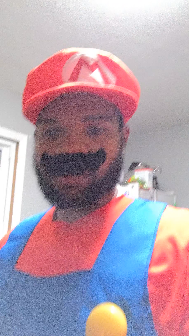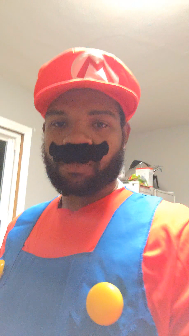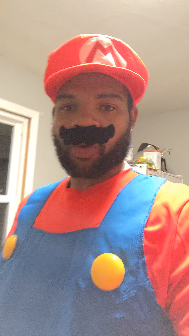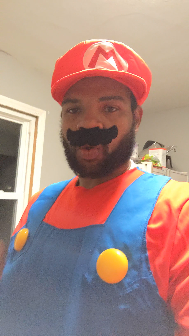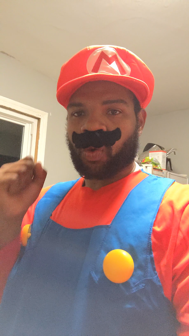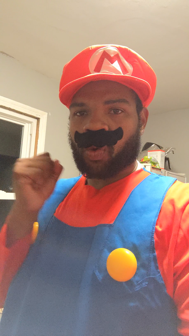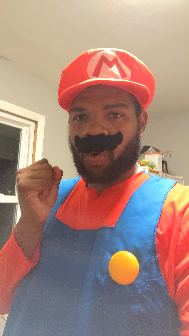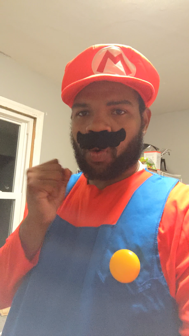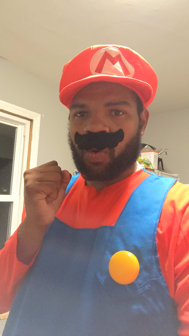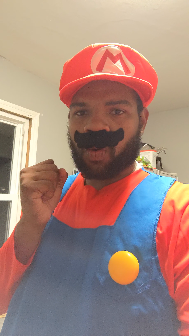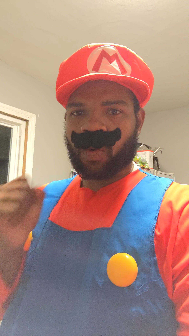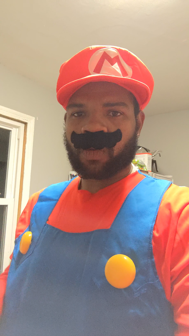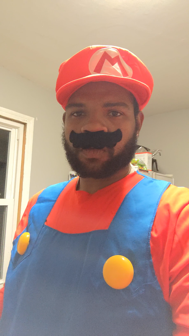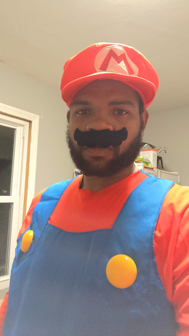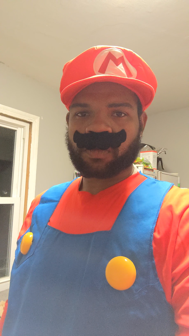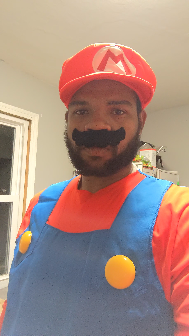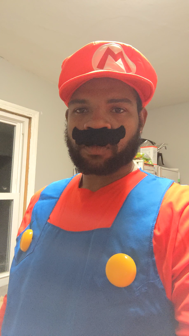cold